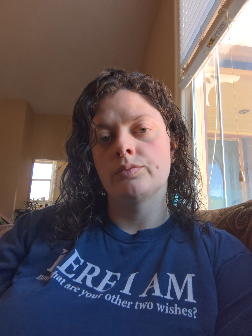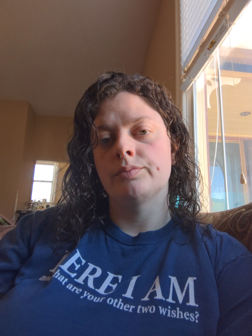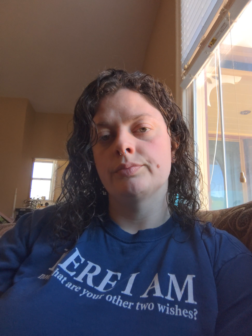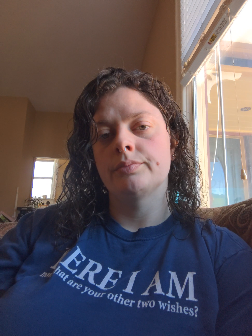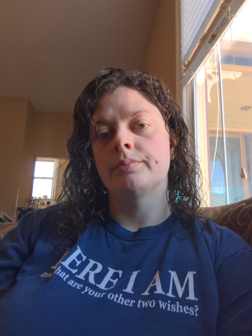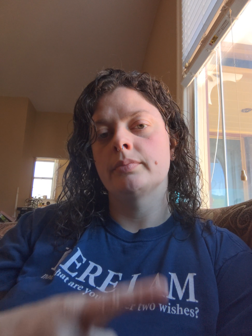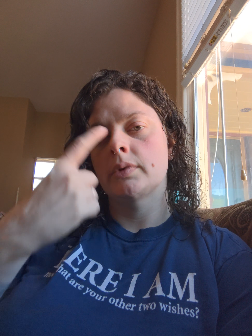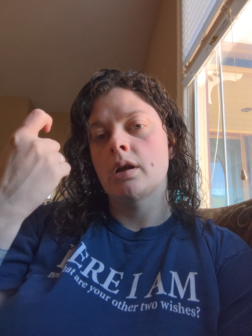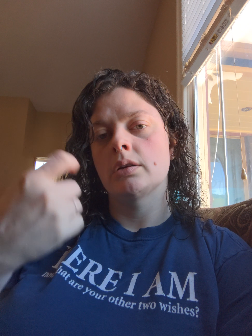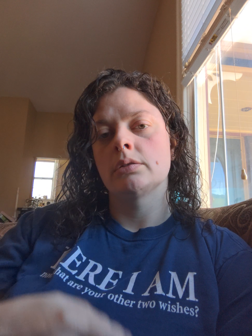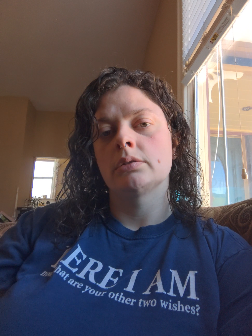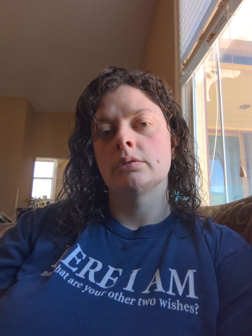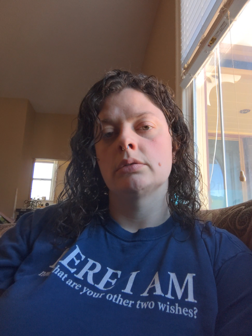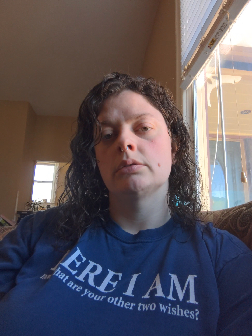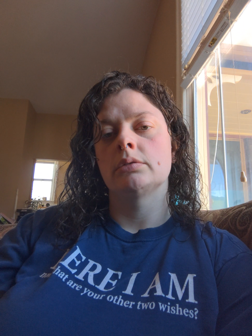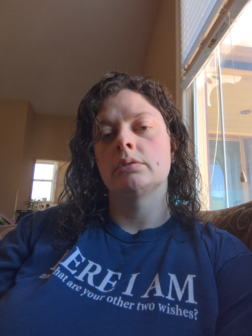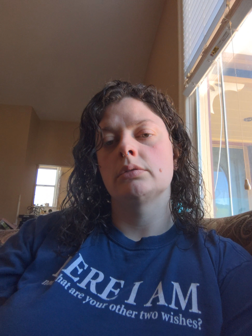because